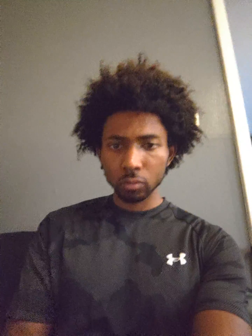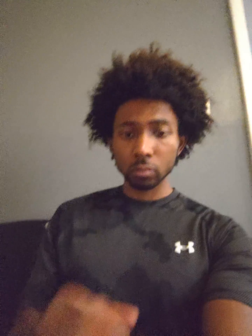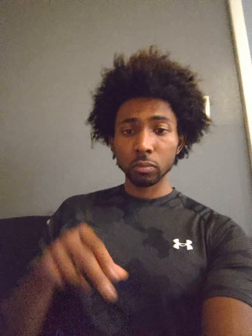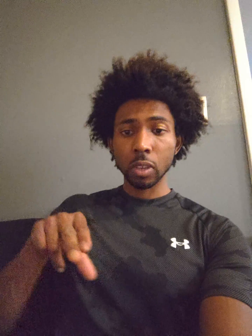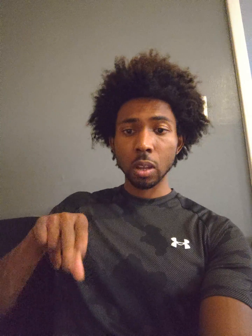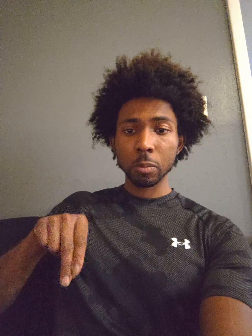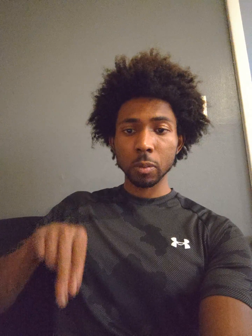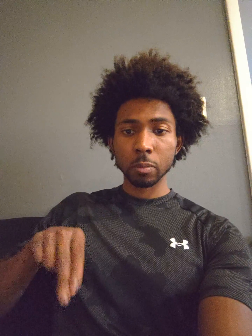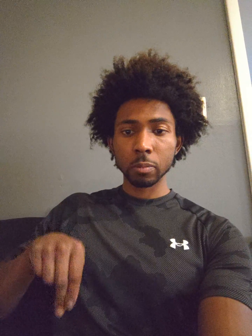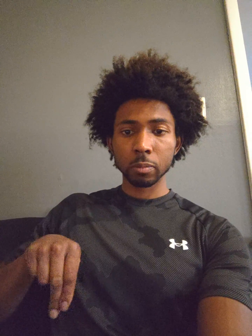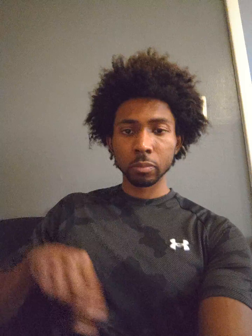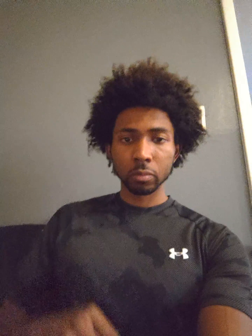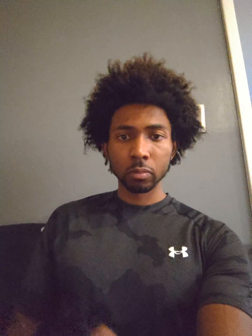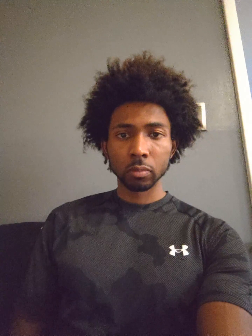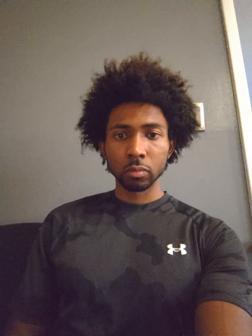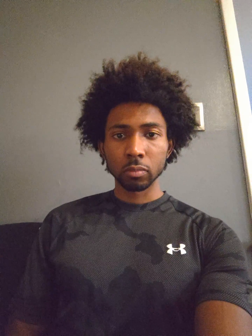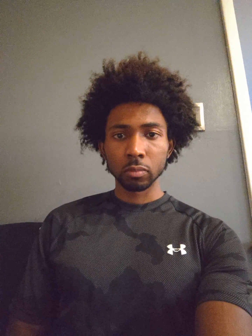diaper